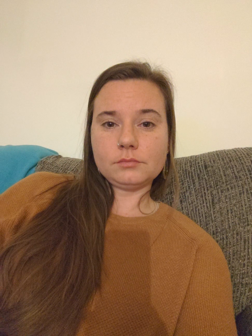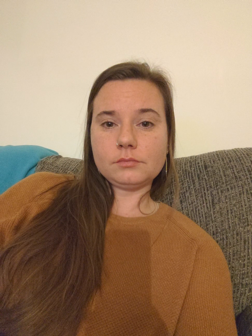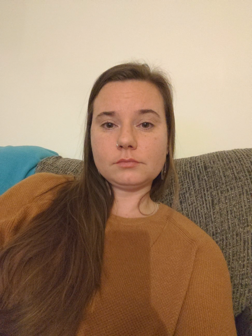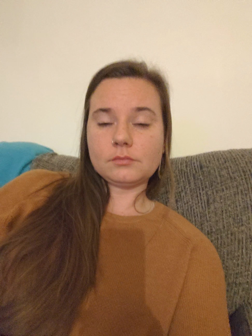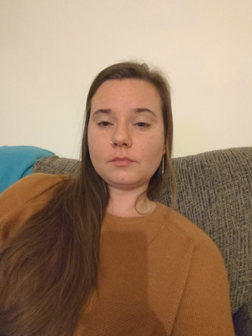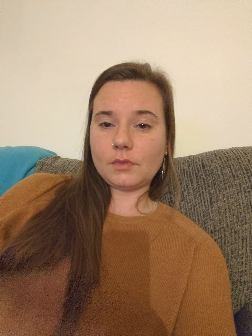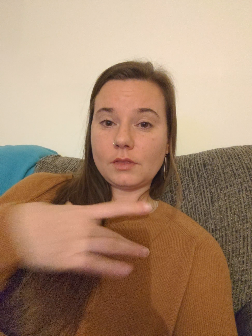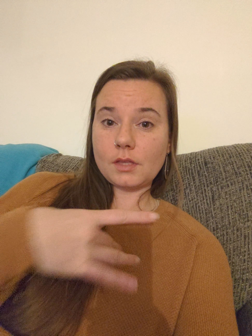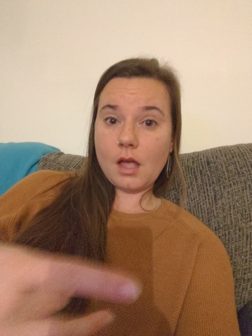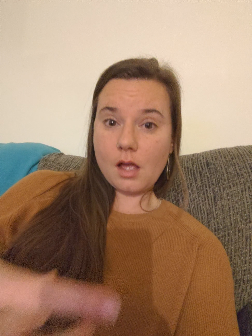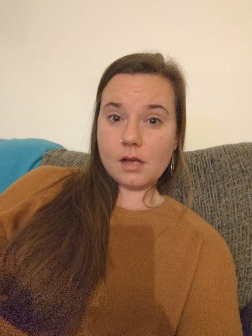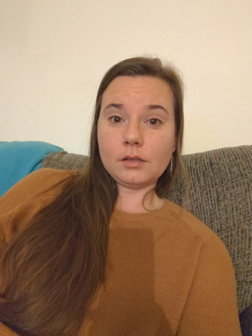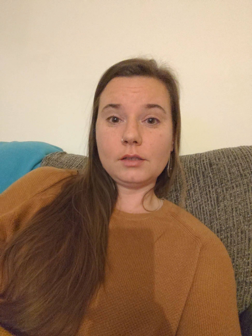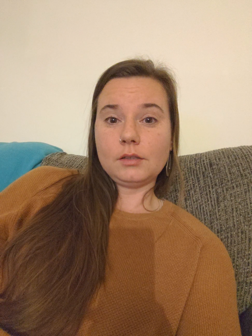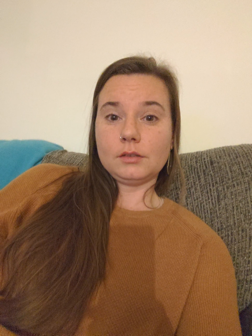like